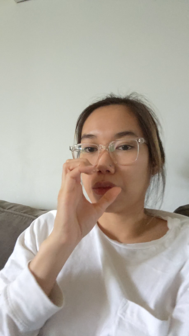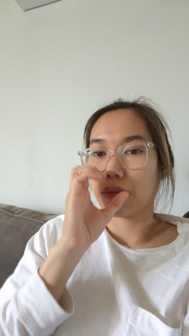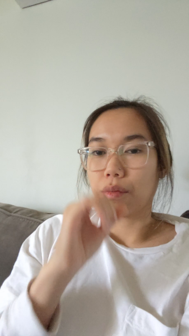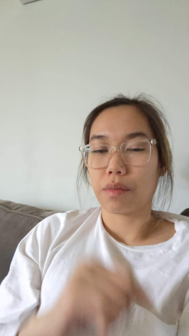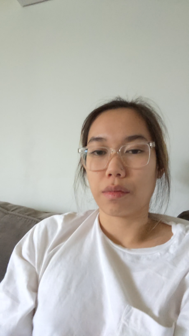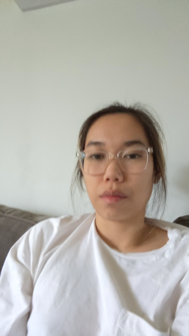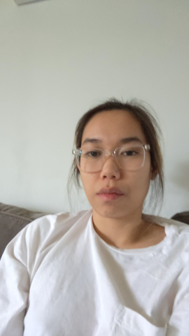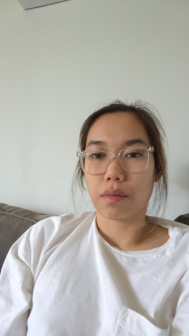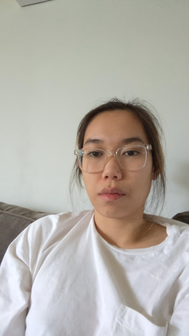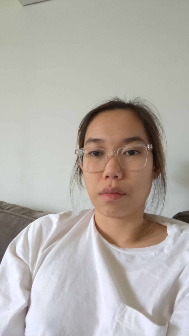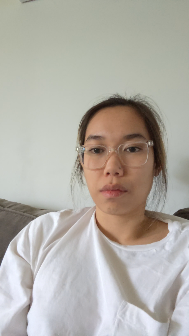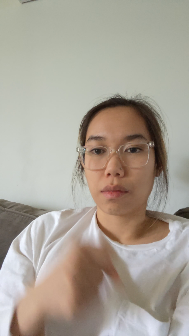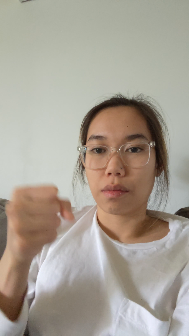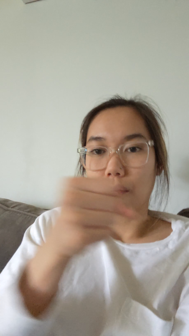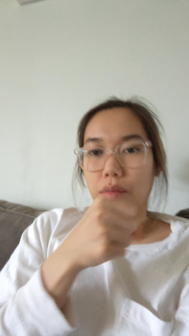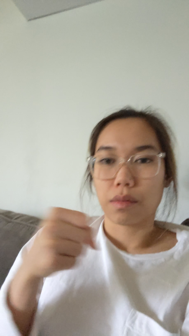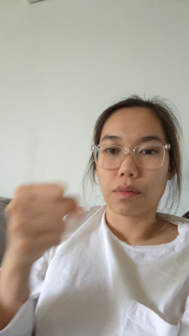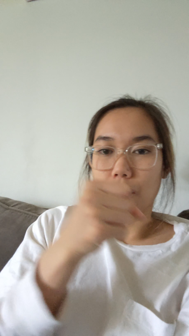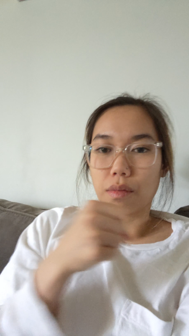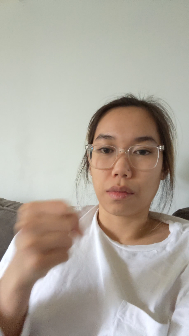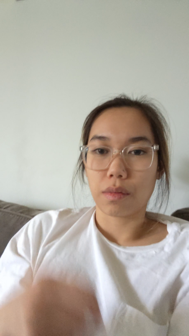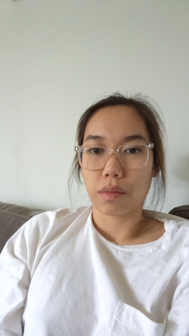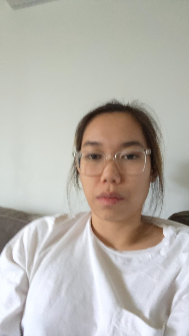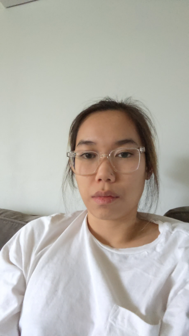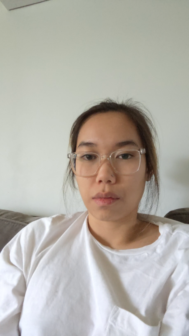coffee